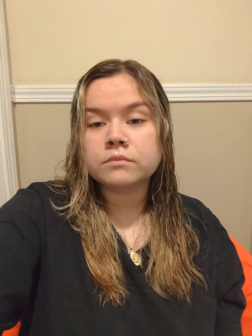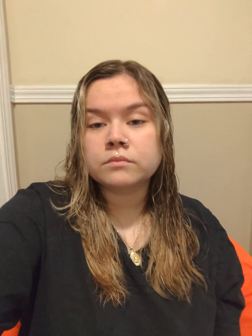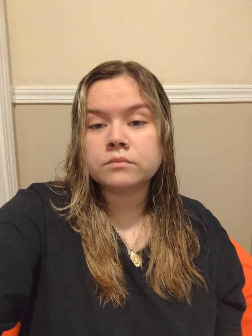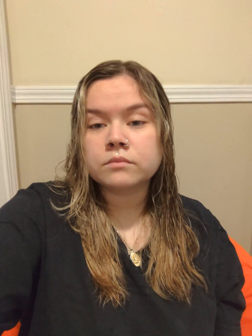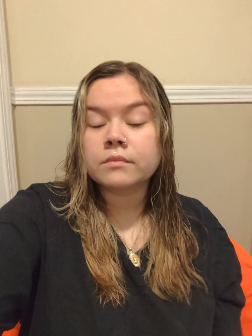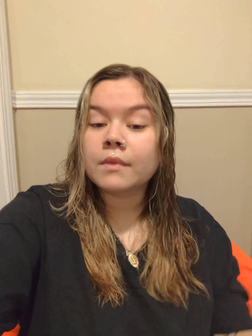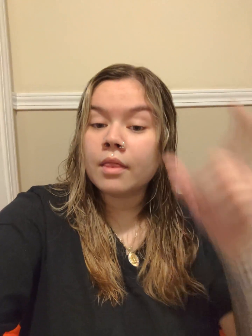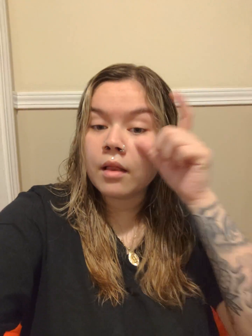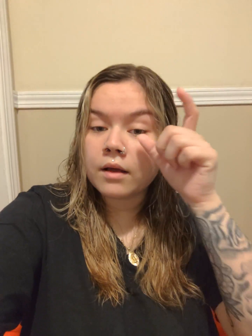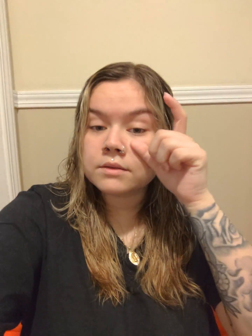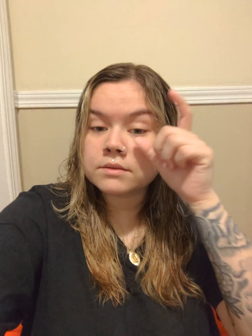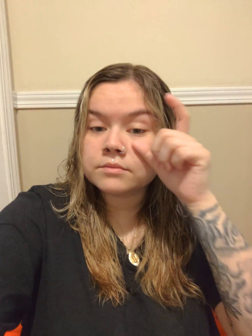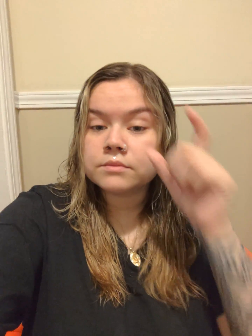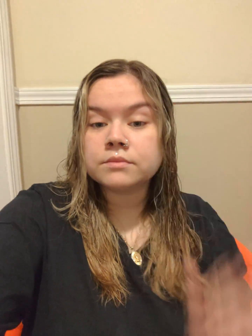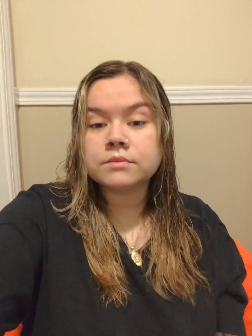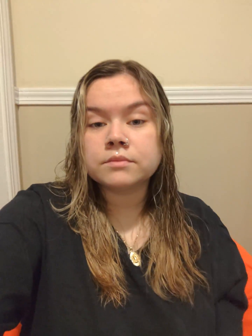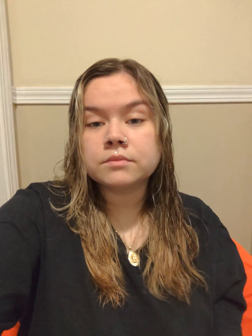glasses